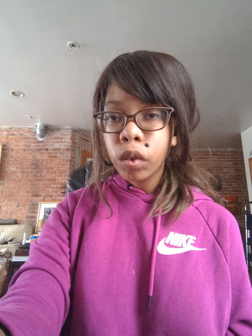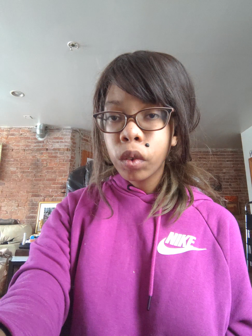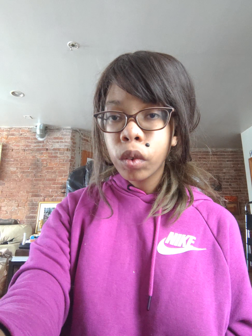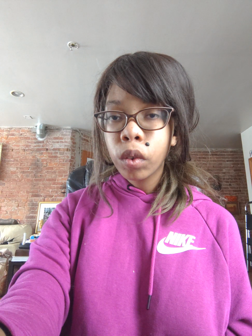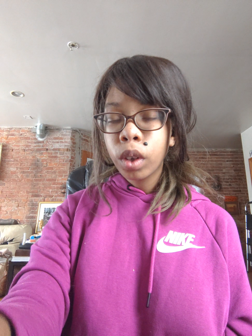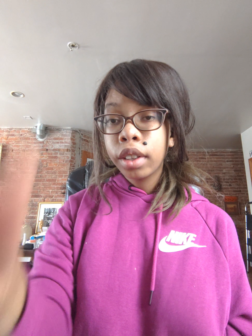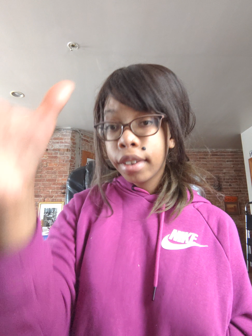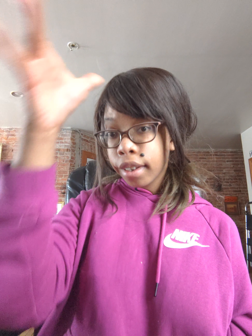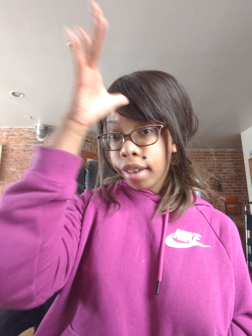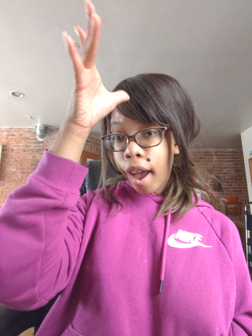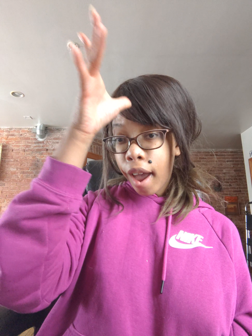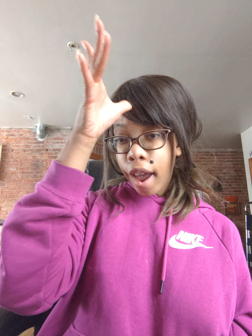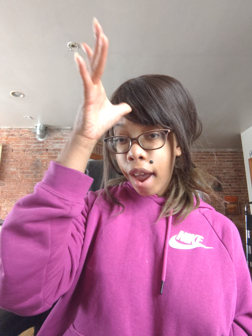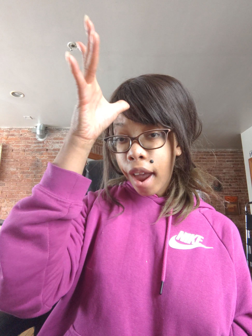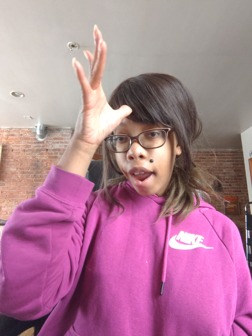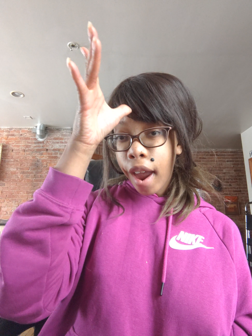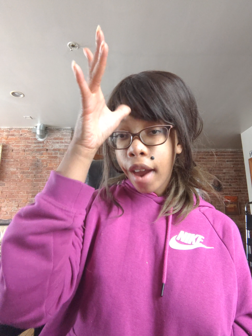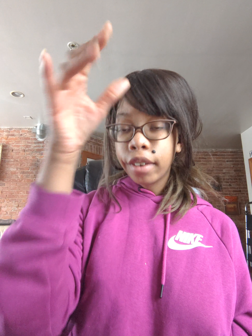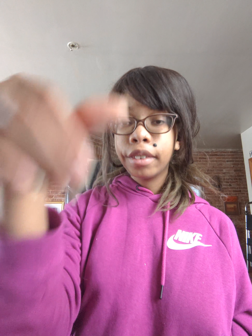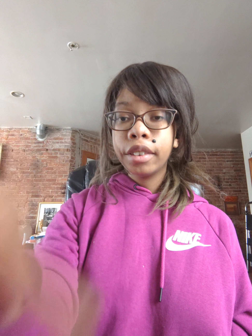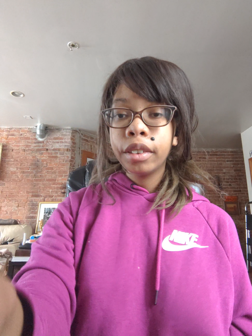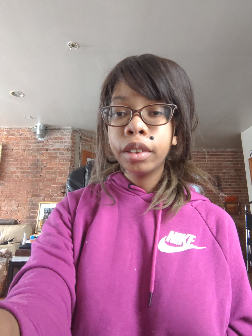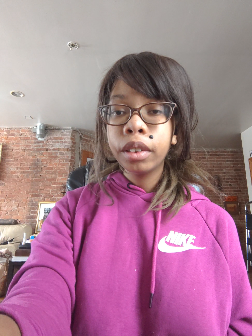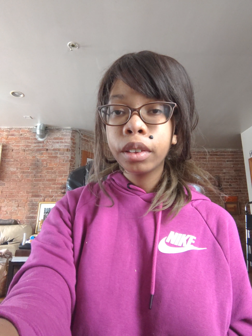dad